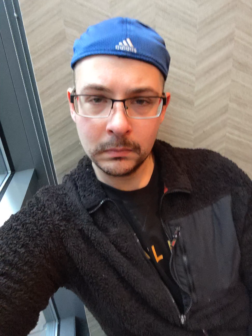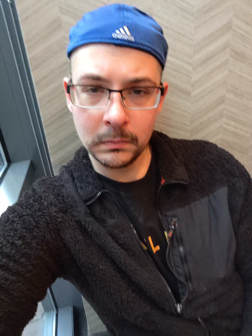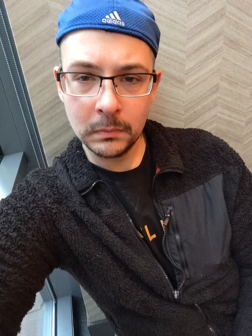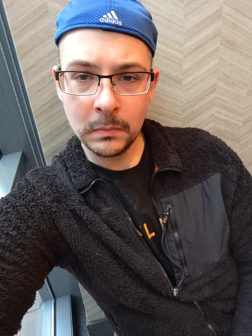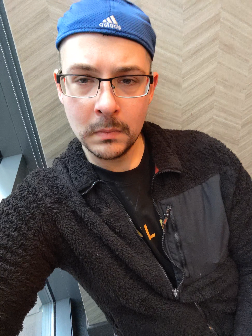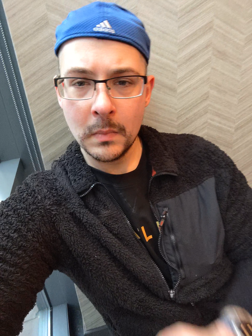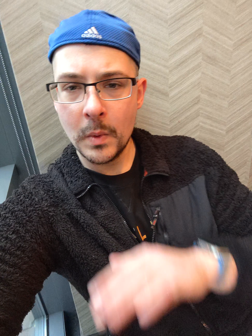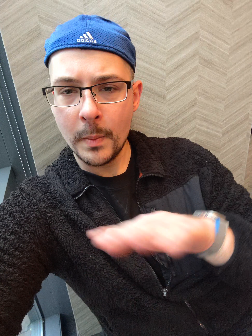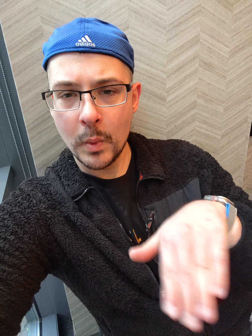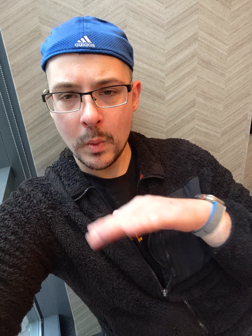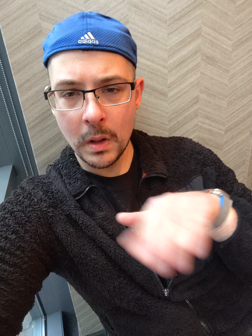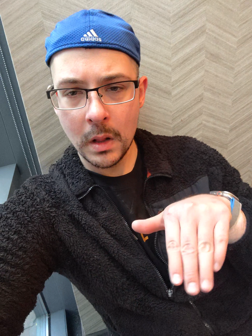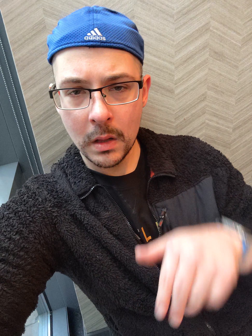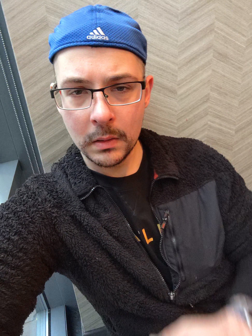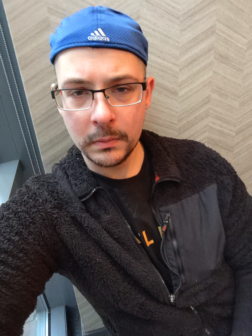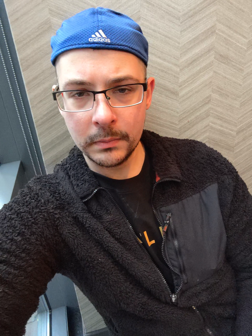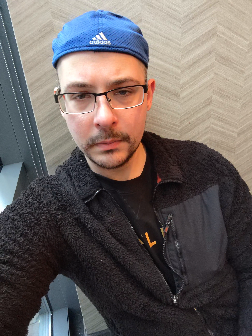pool